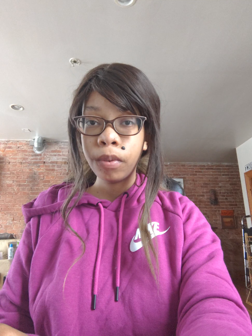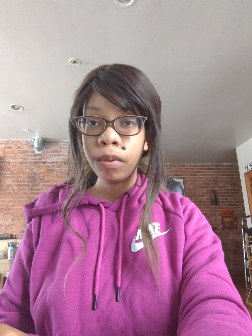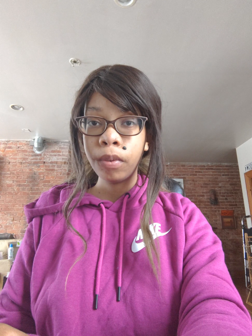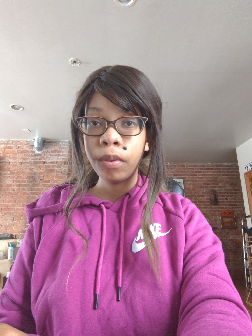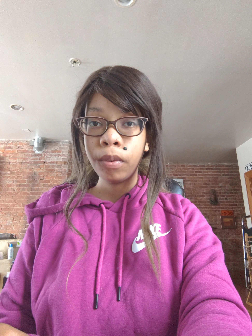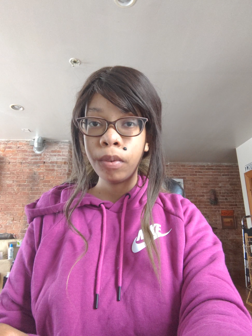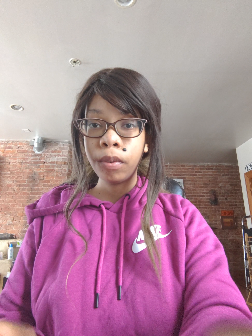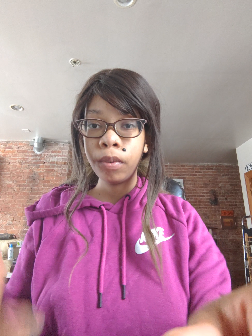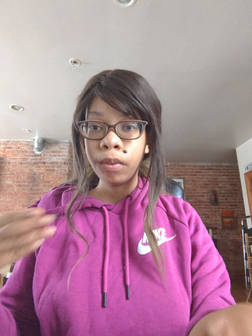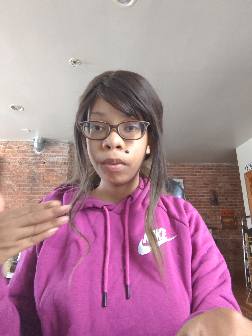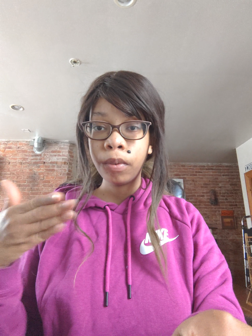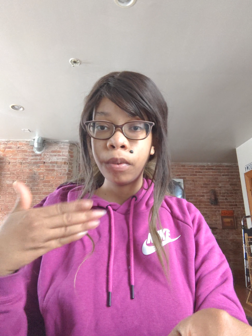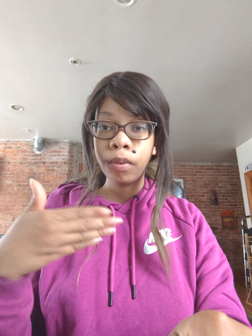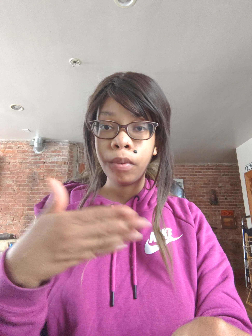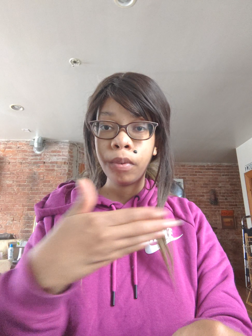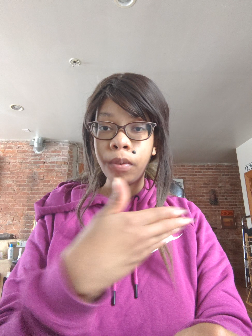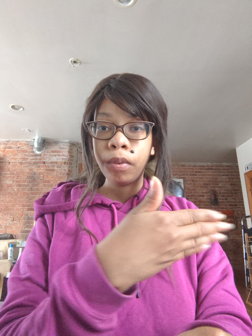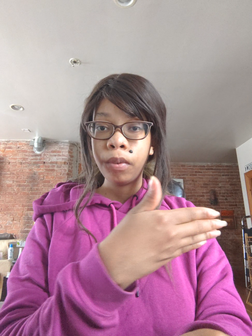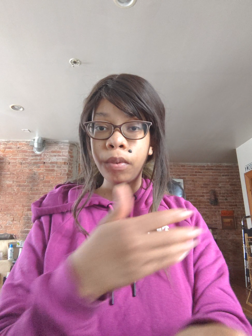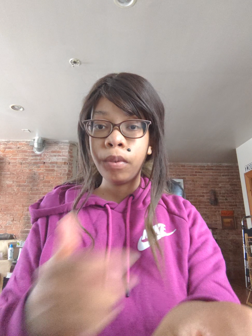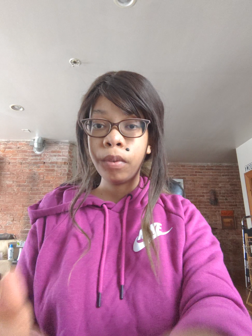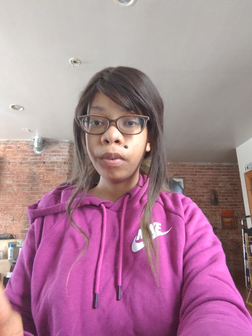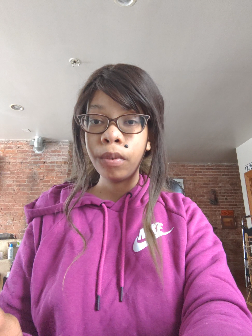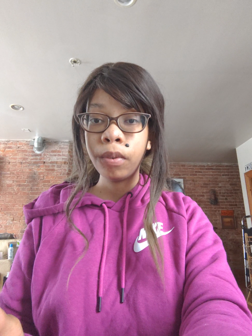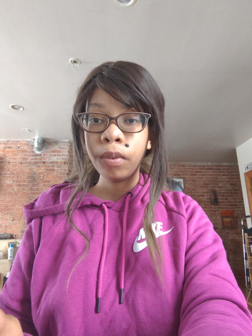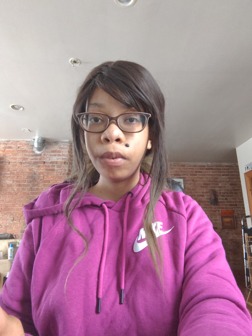fish